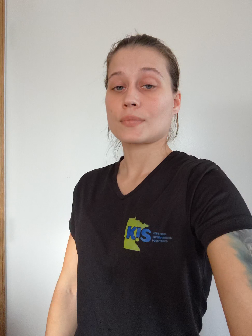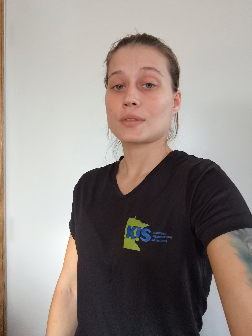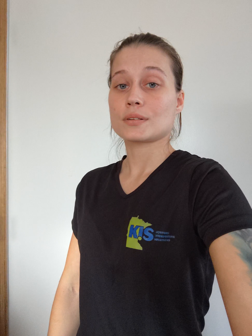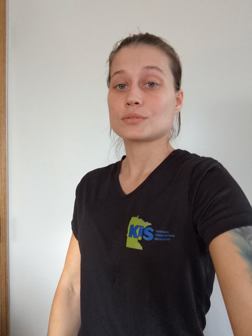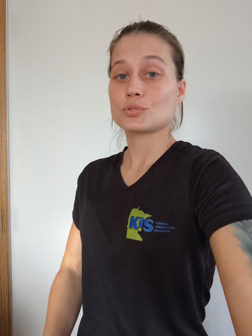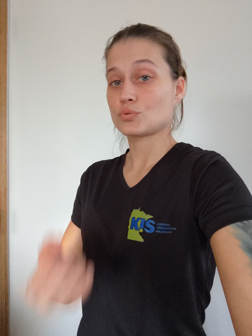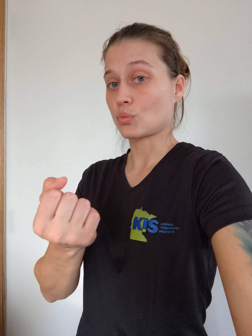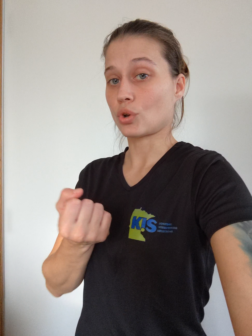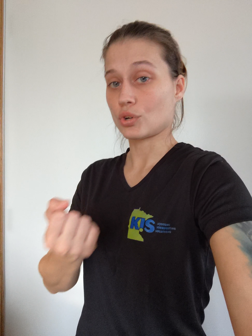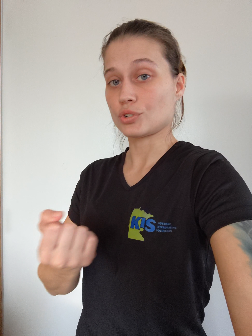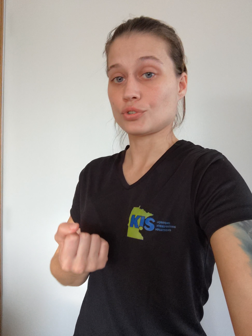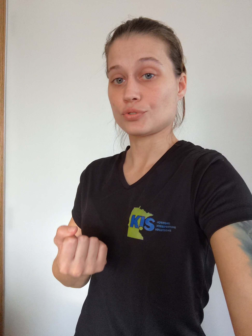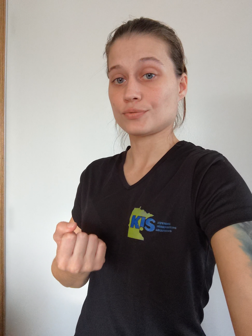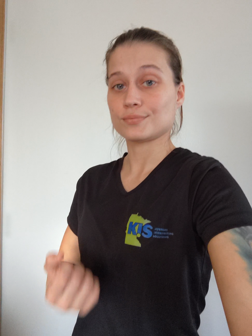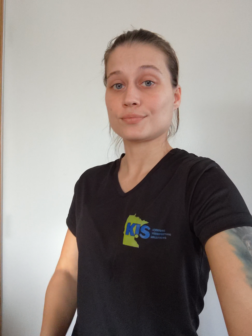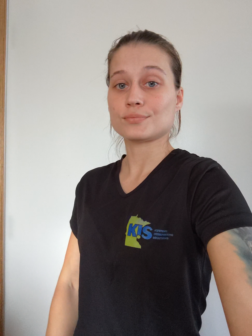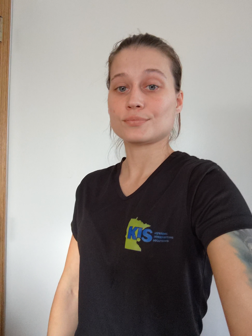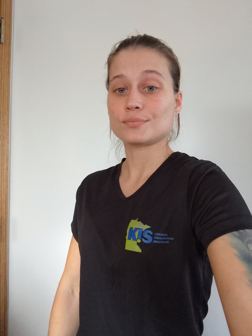drawer